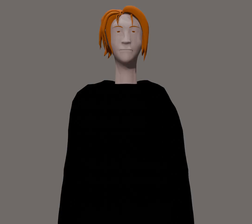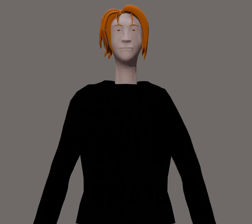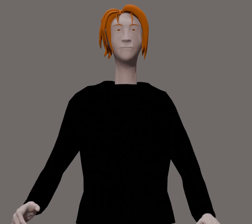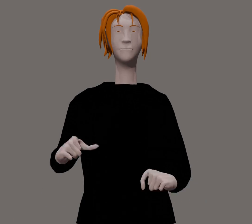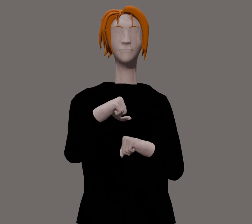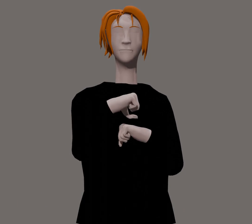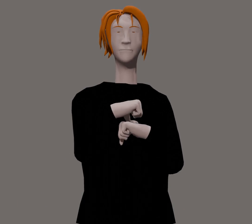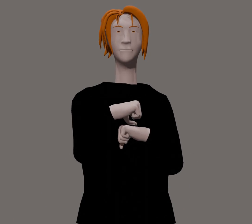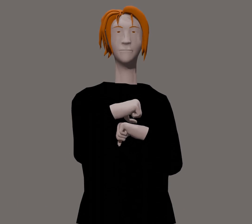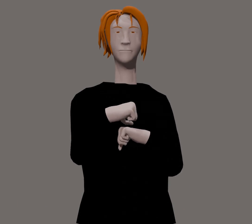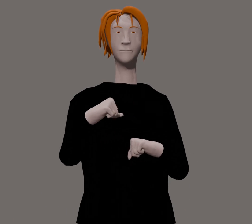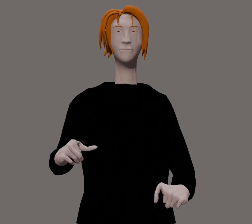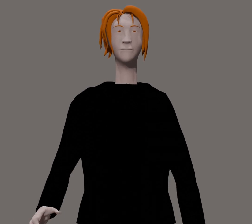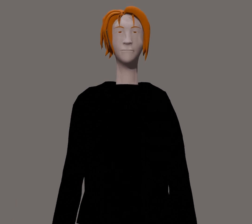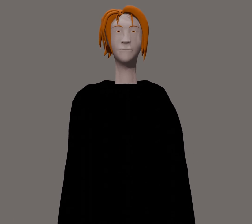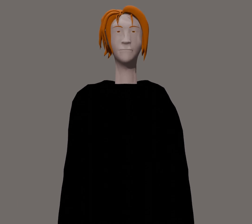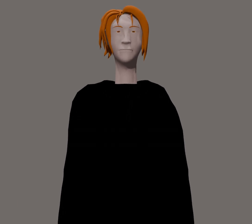Concrete